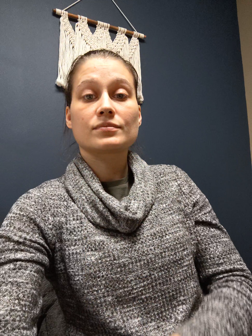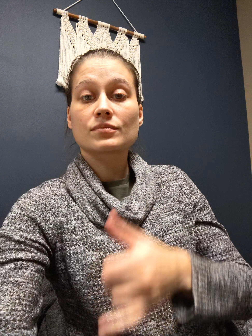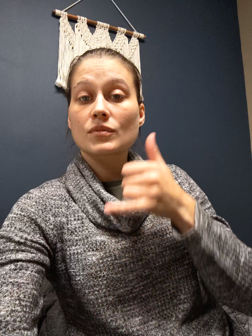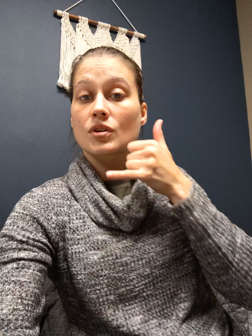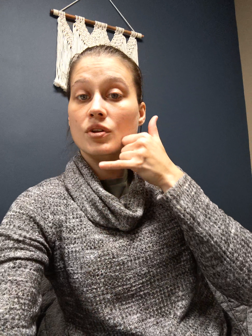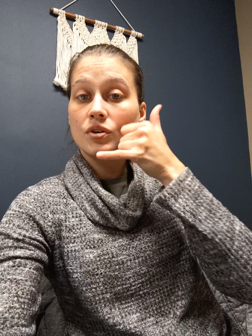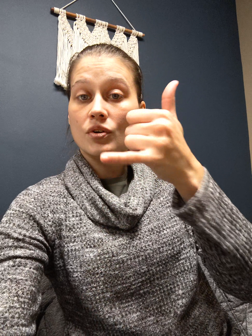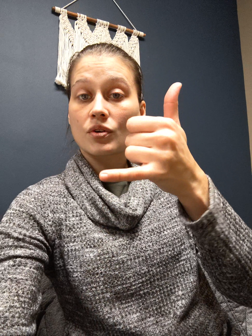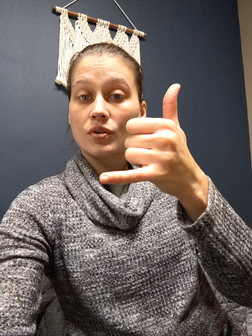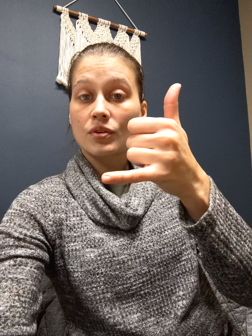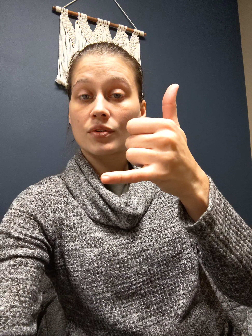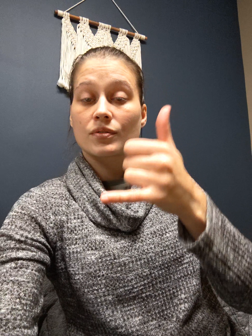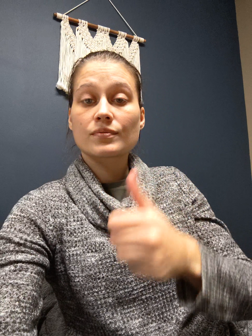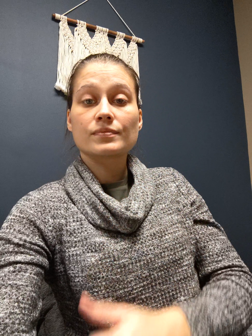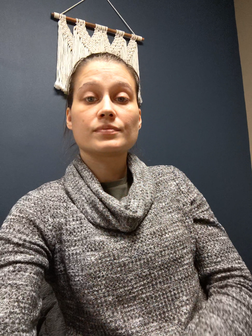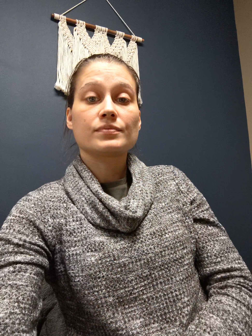call on the phone